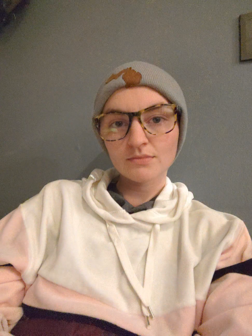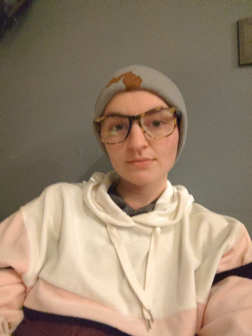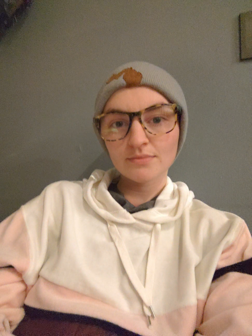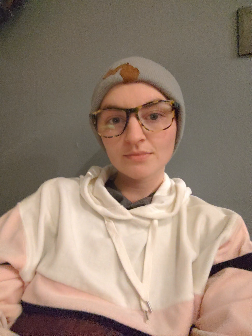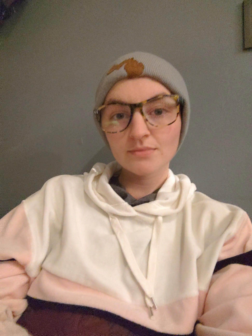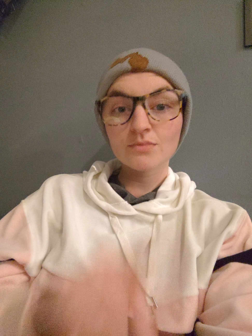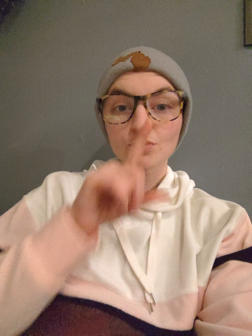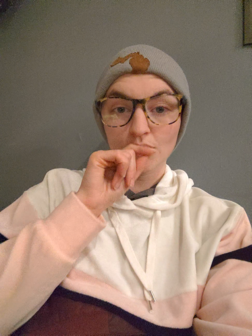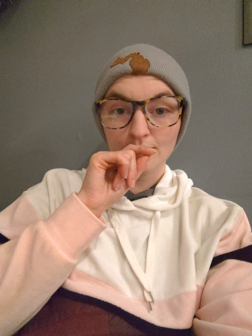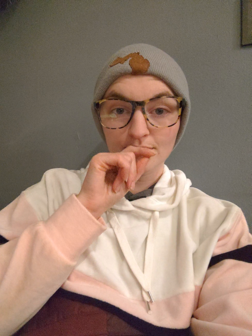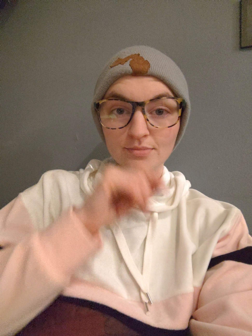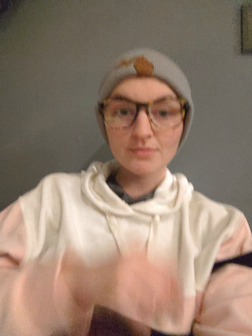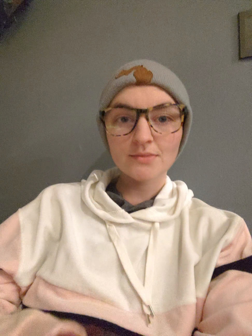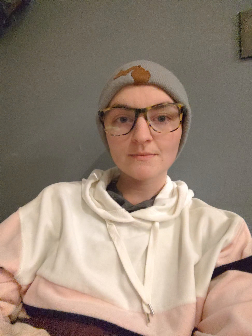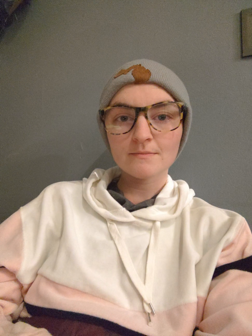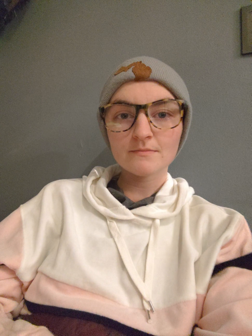hen